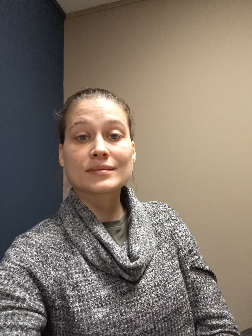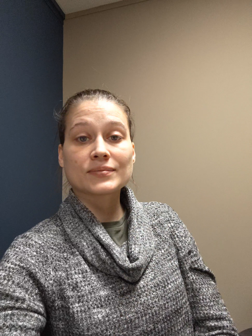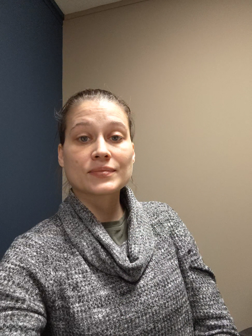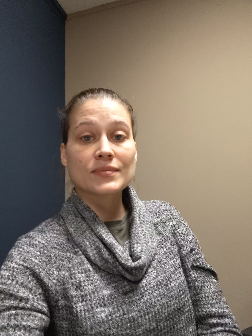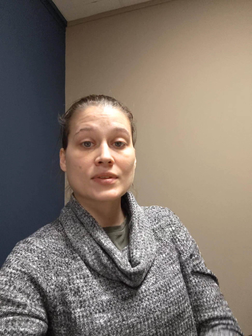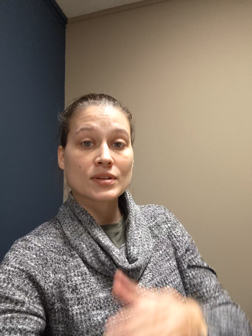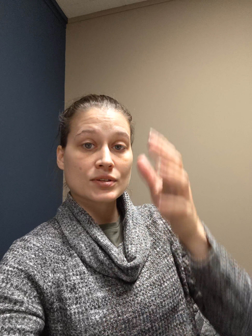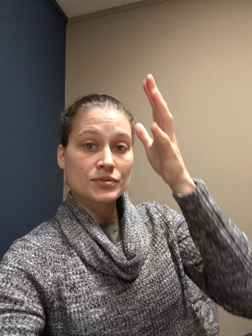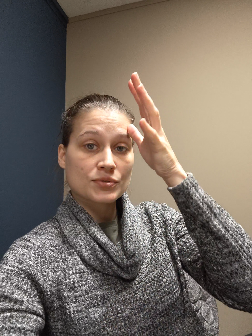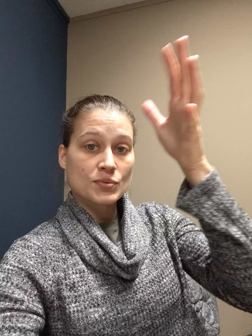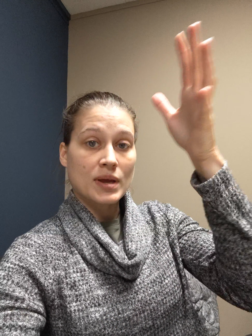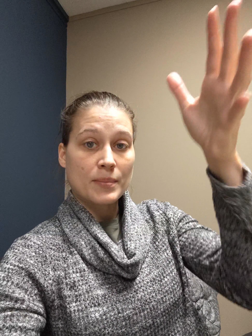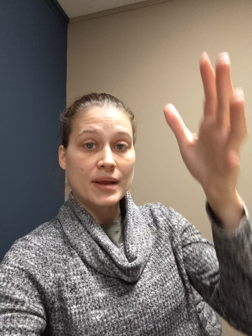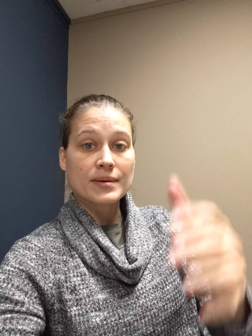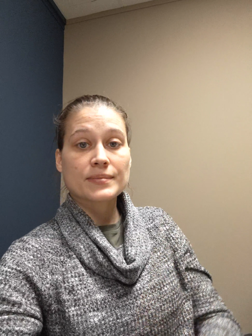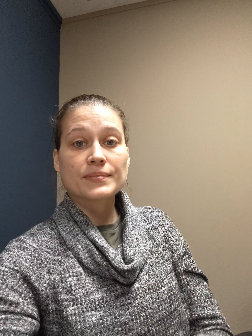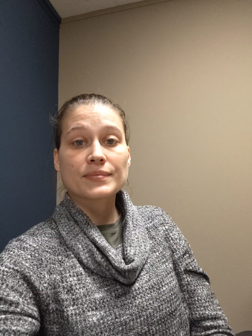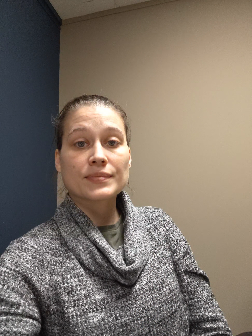grandpa